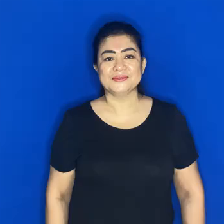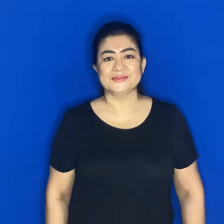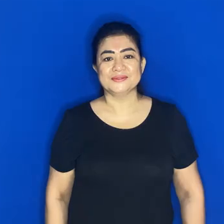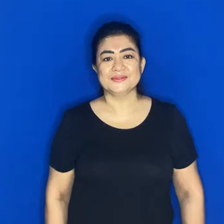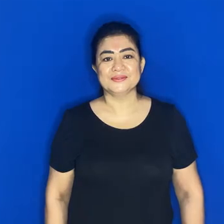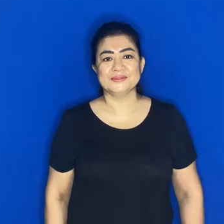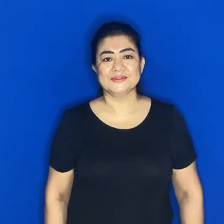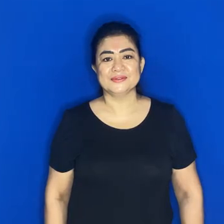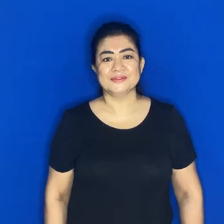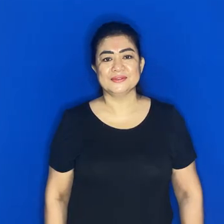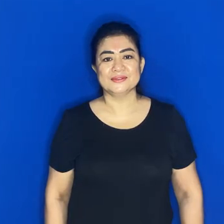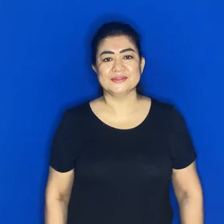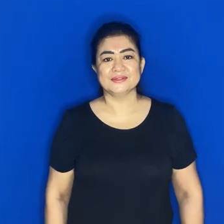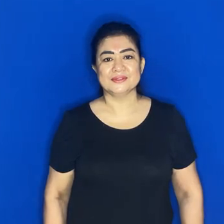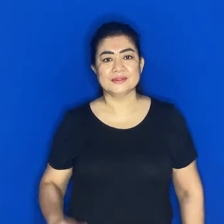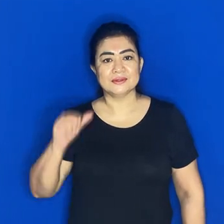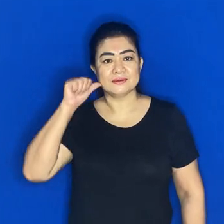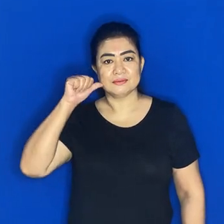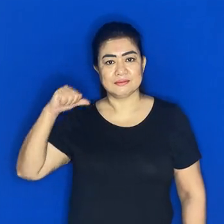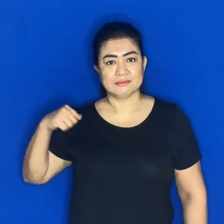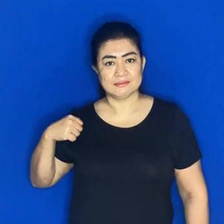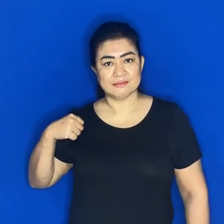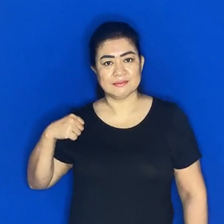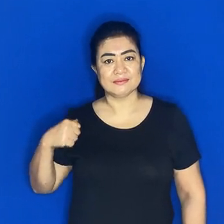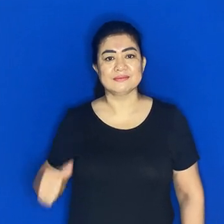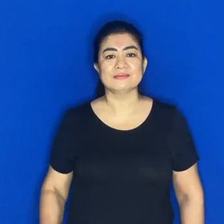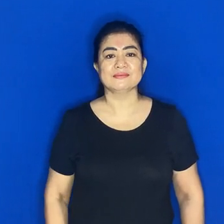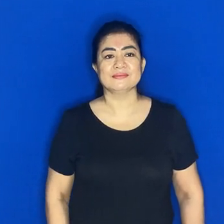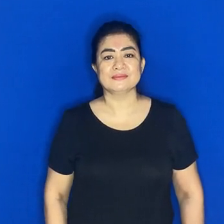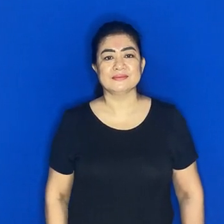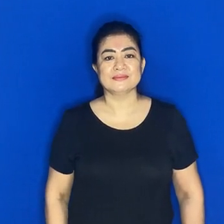yesterday